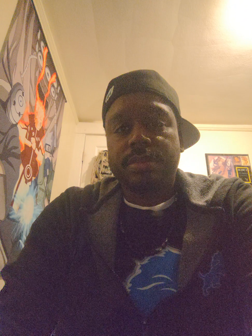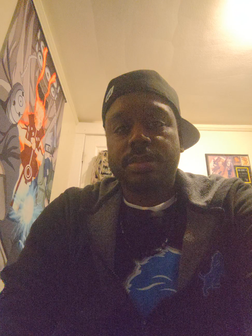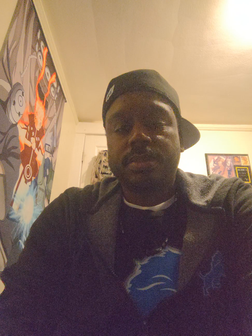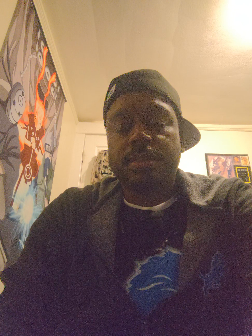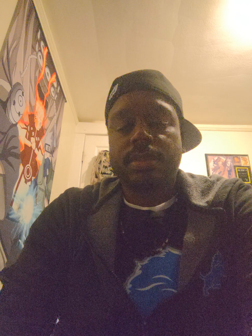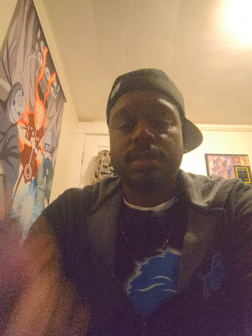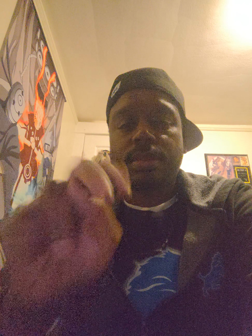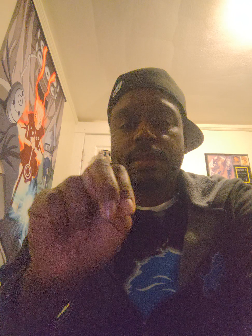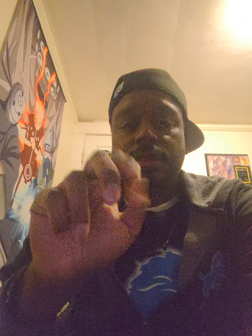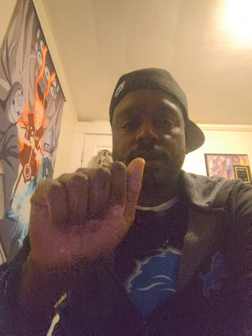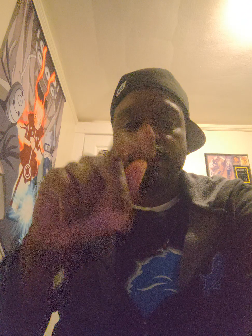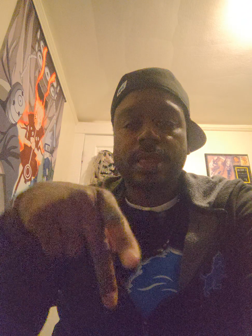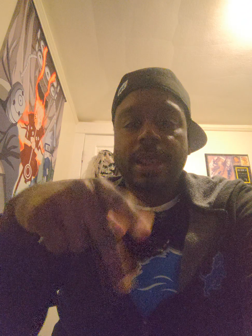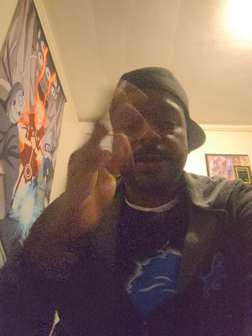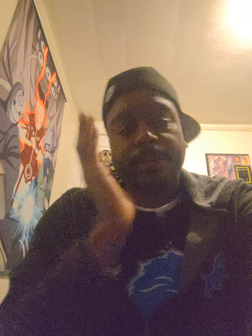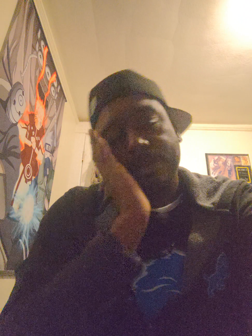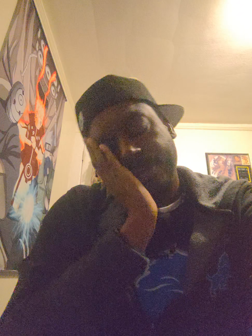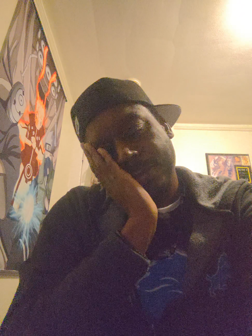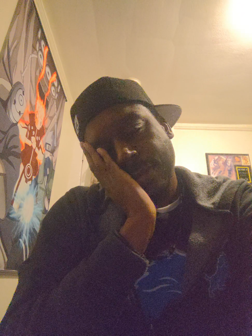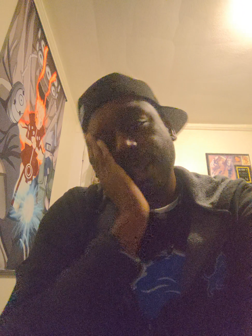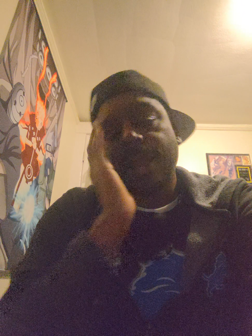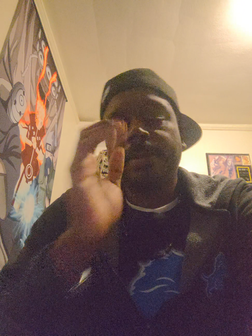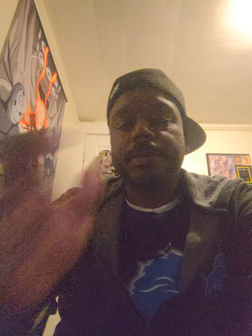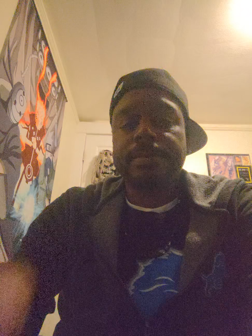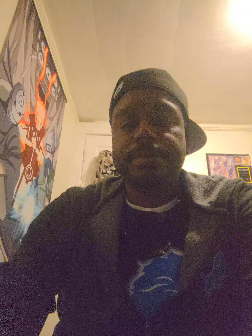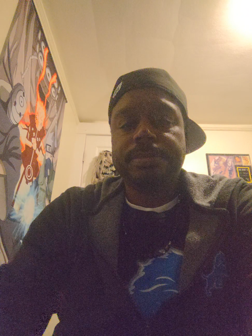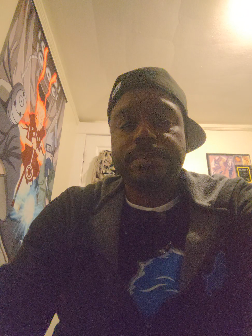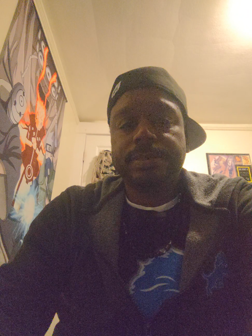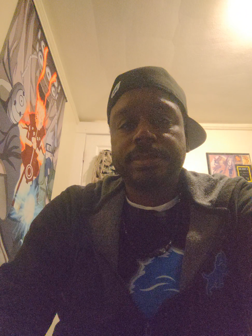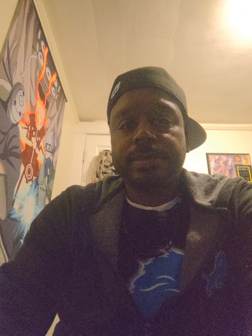nap